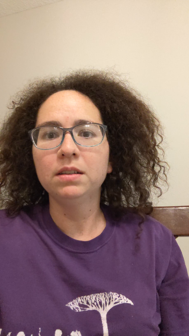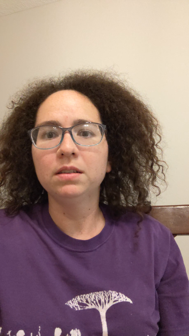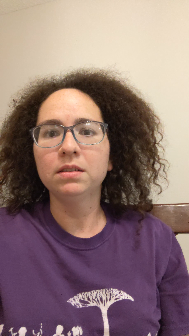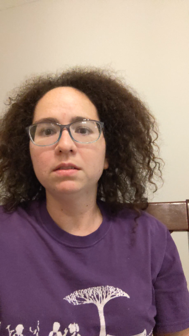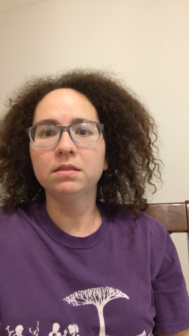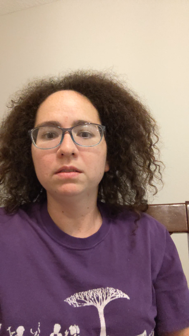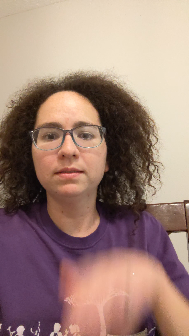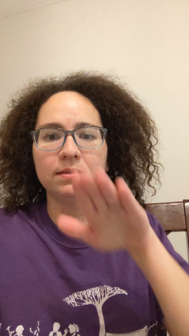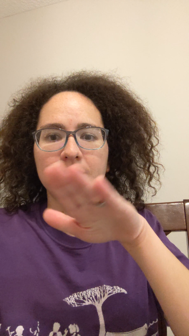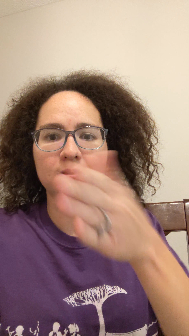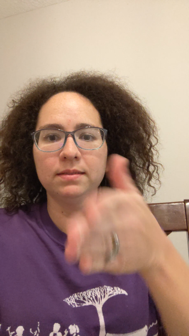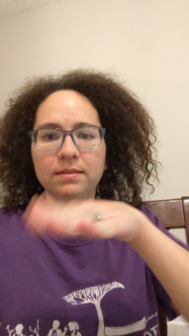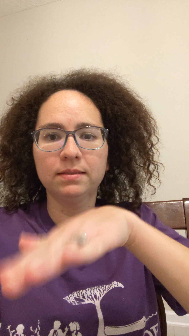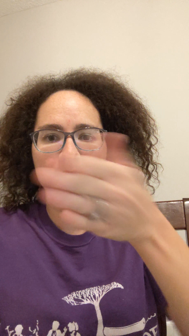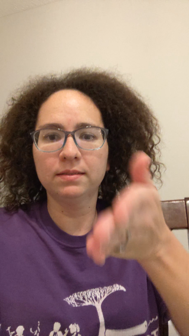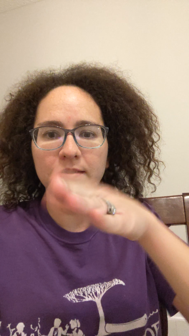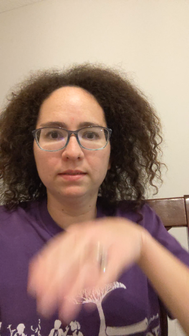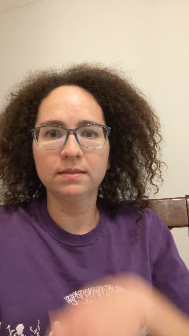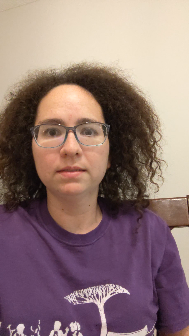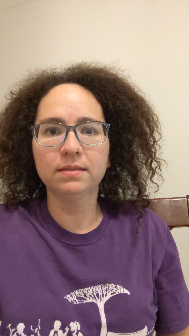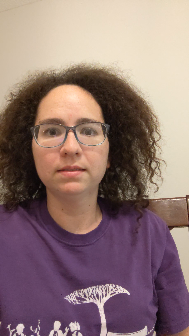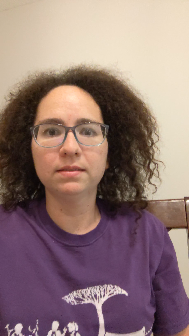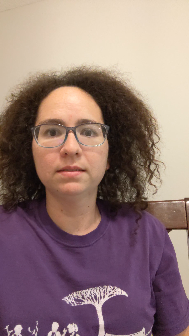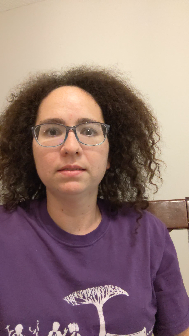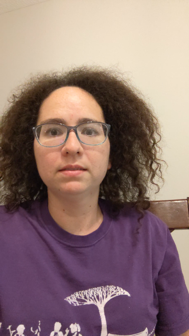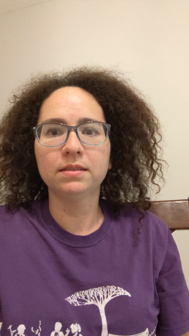kitchen